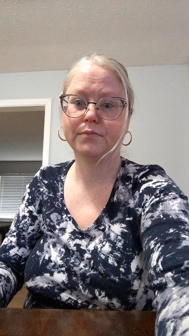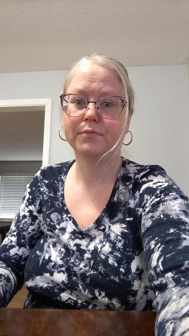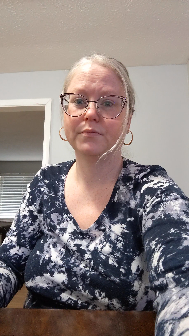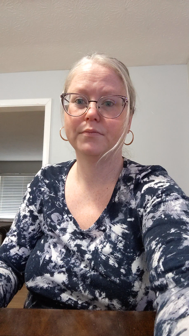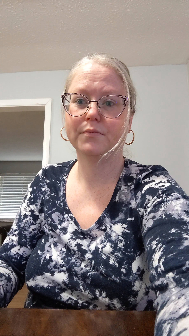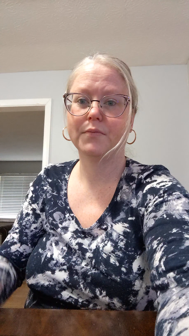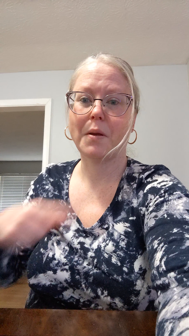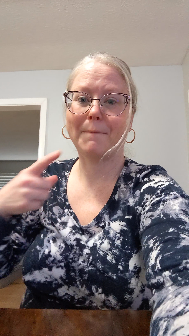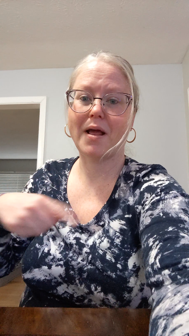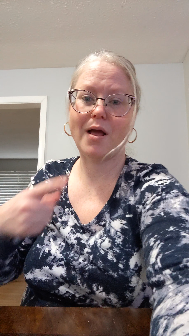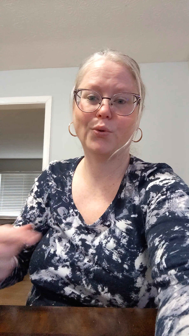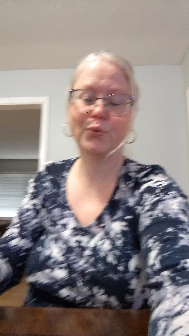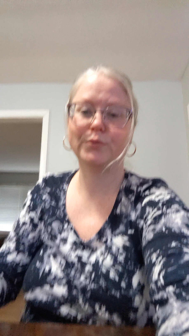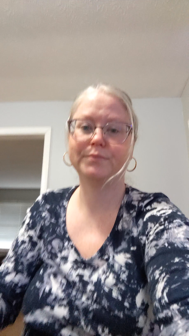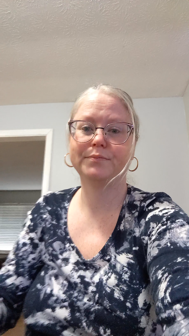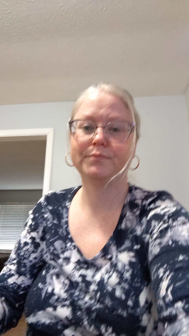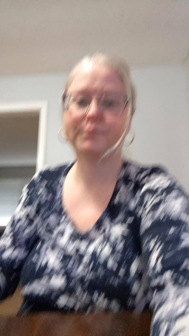about